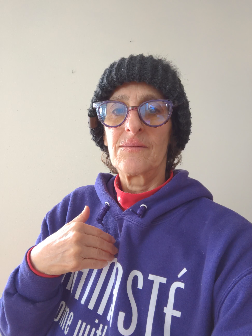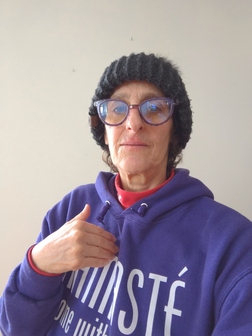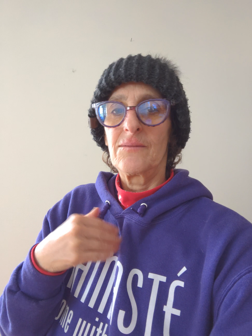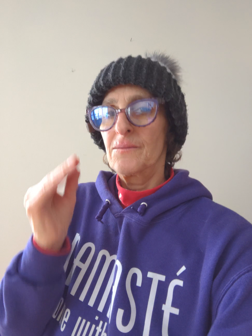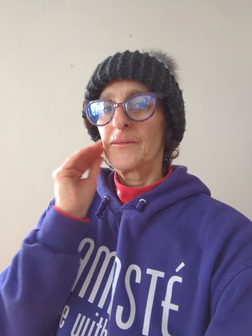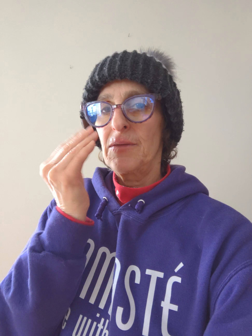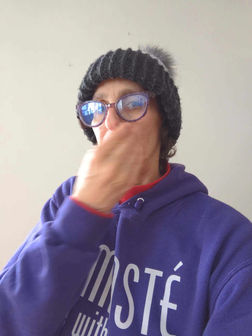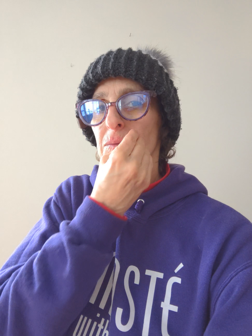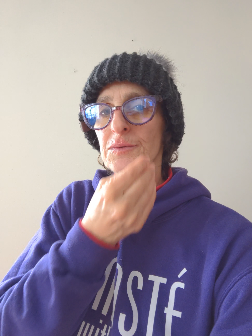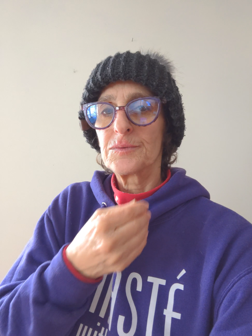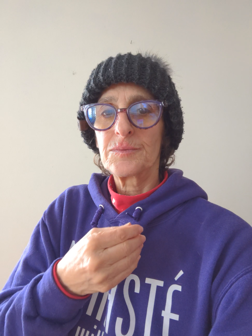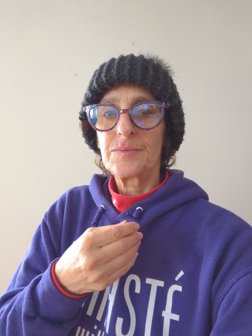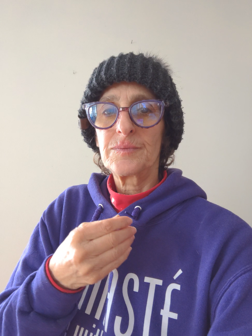flower